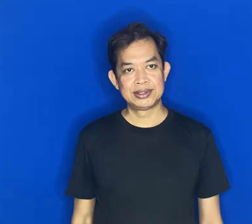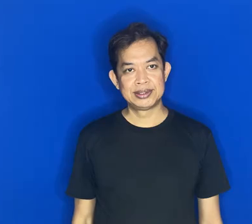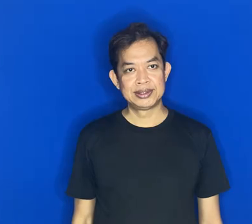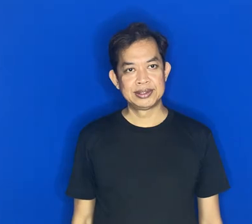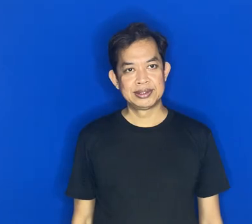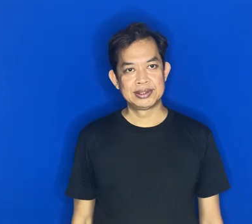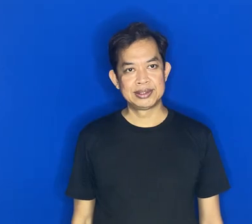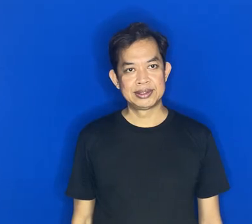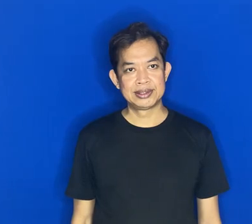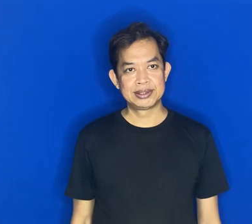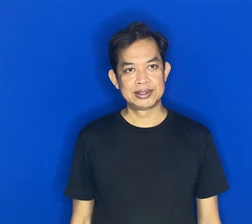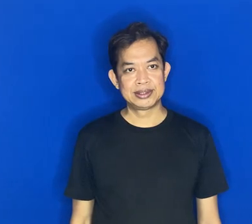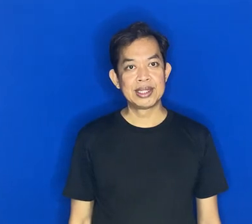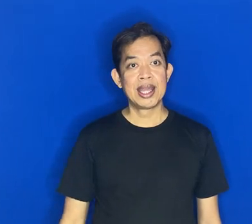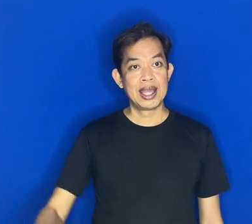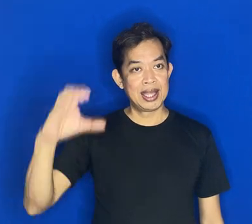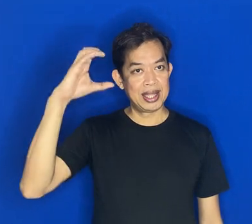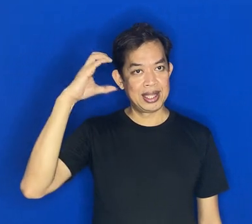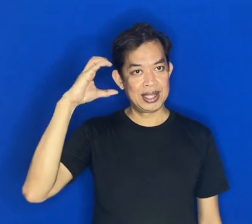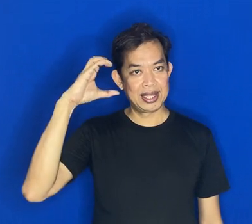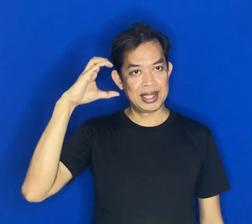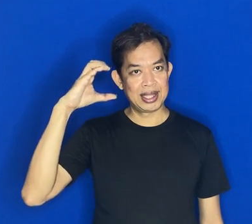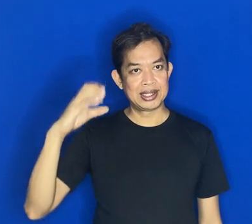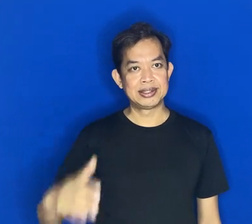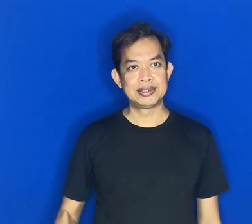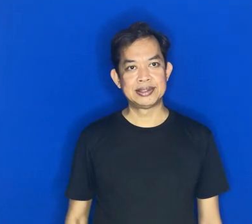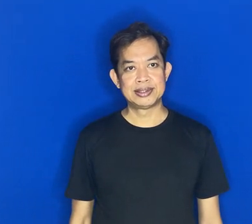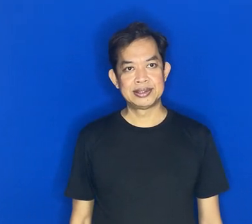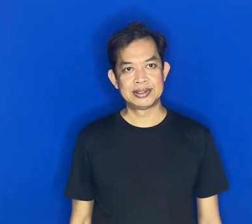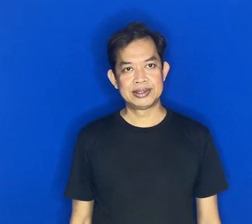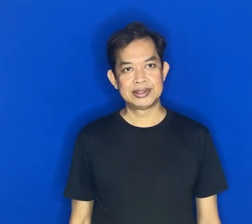cousin